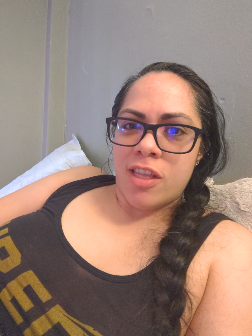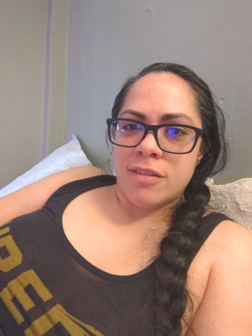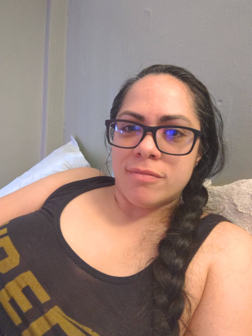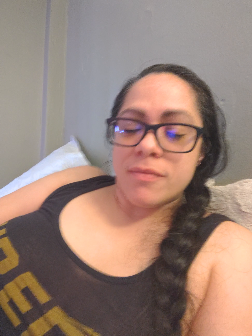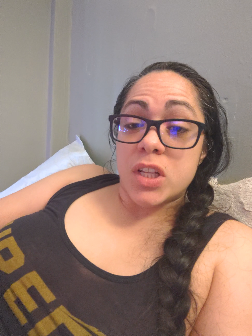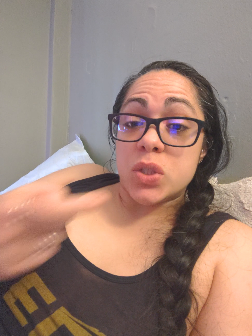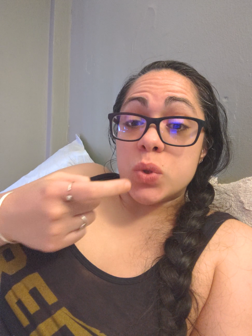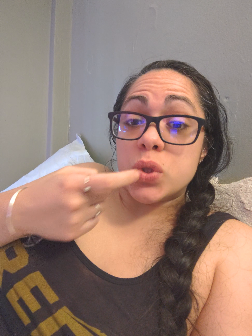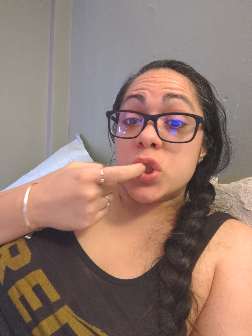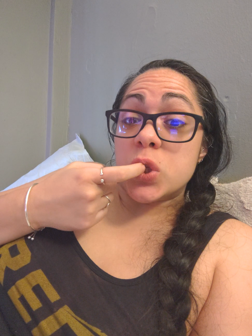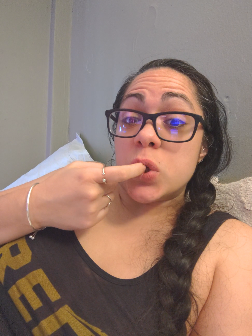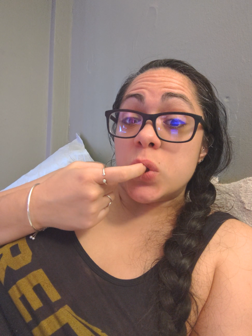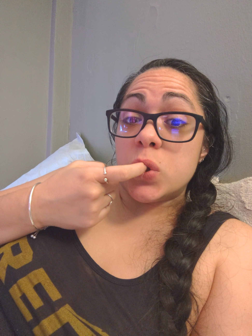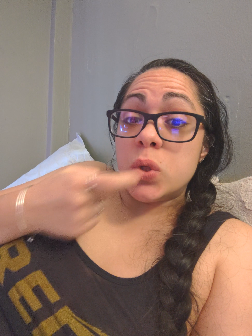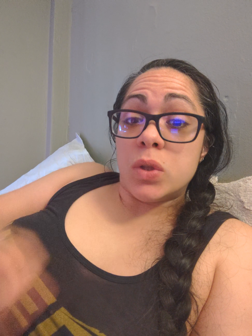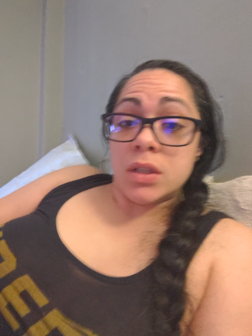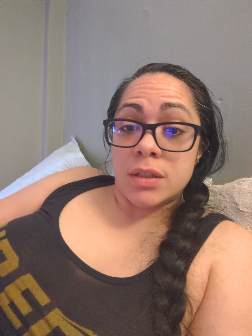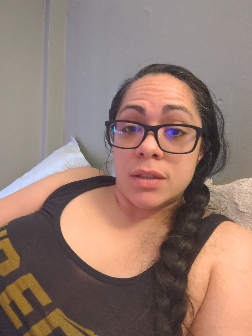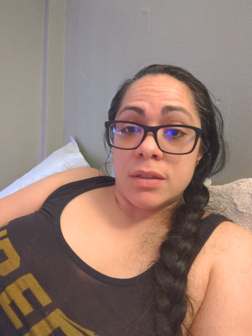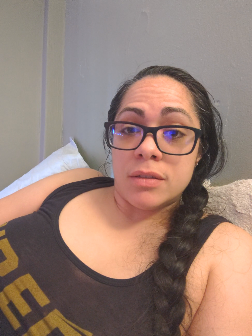tooth